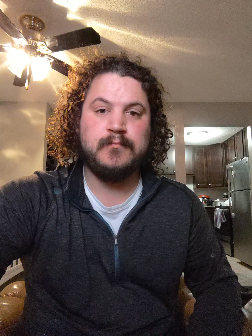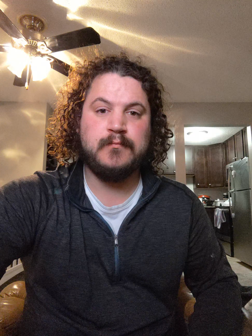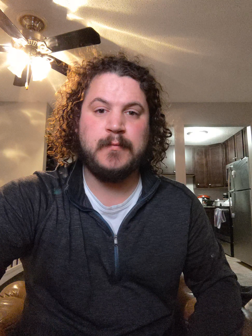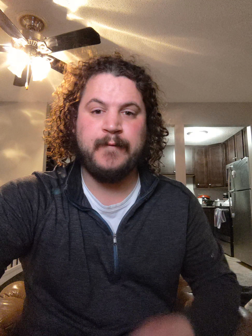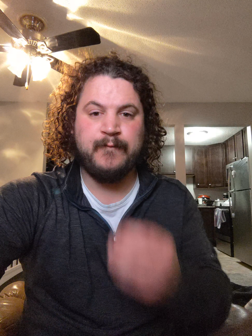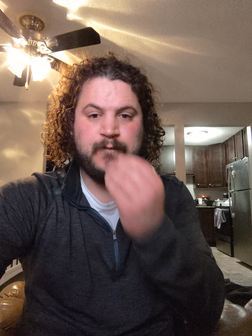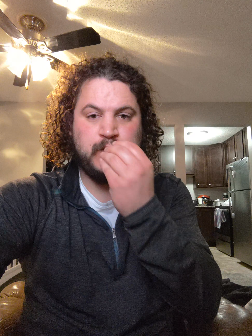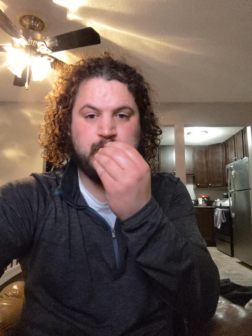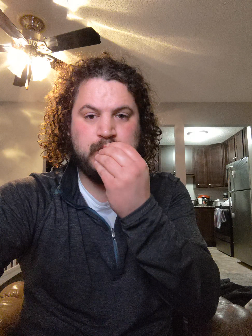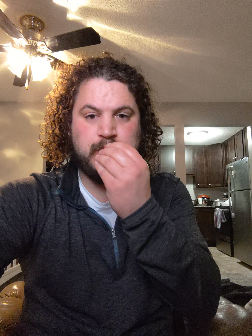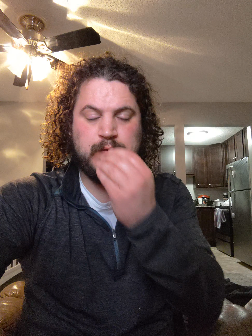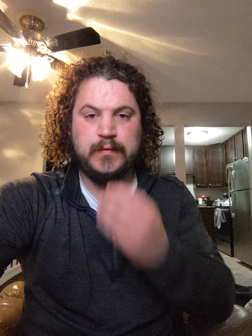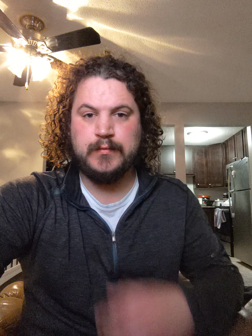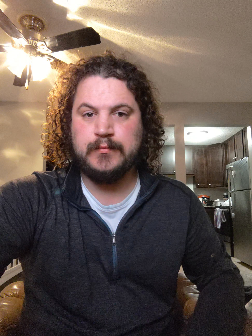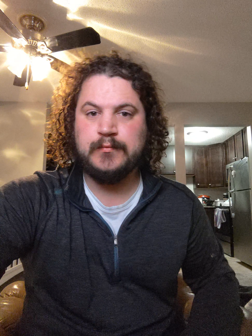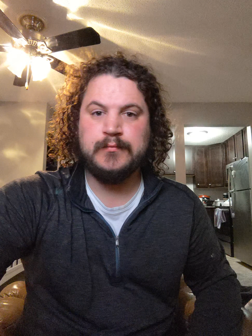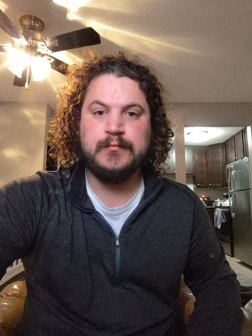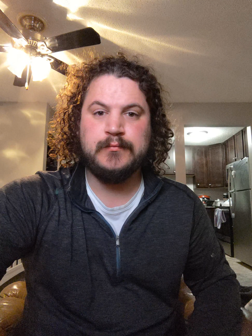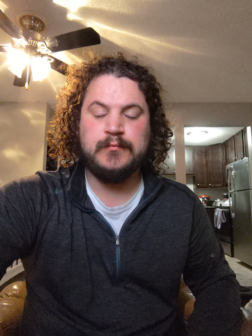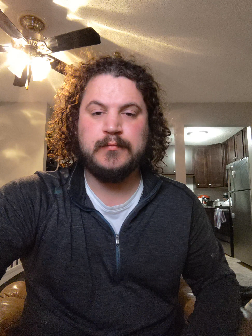food